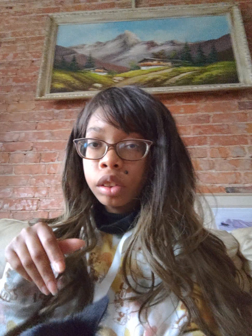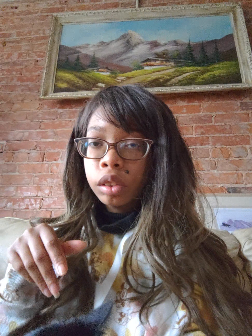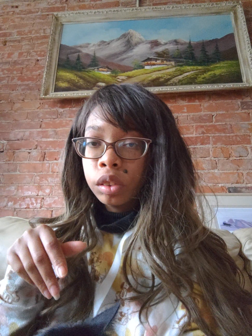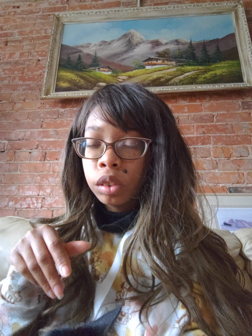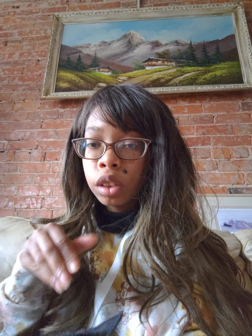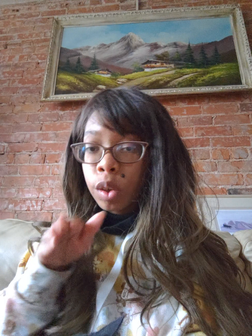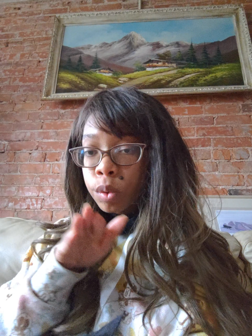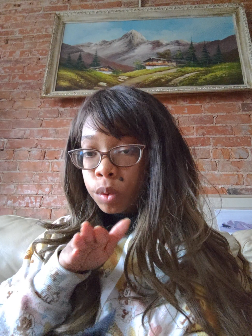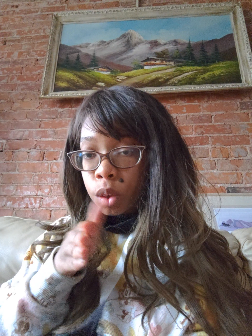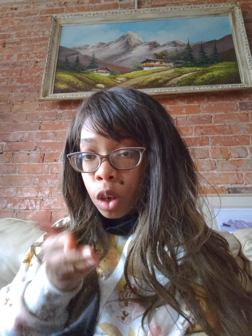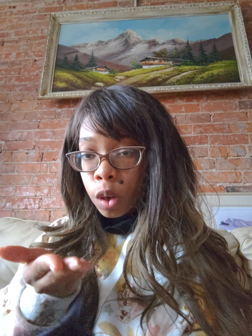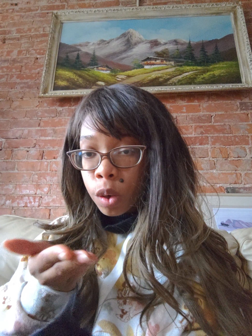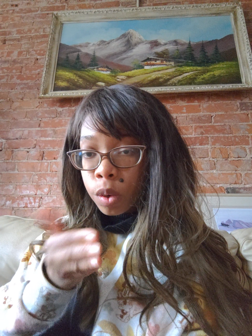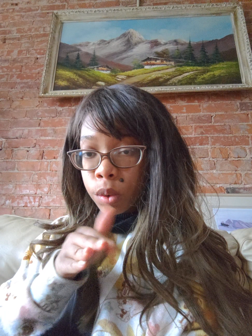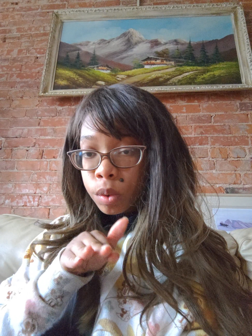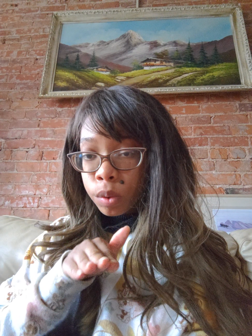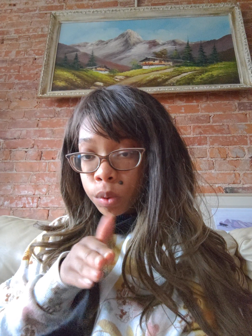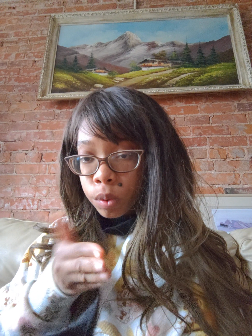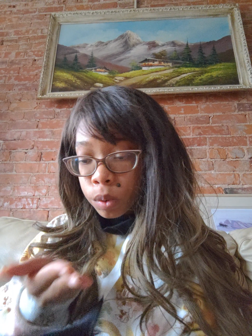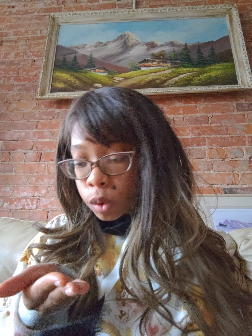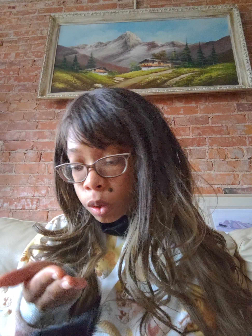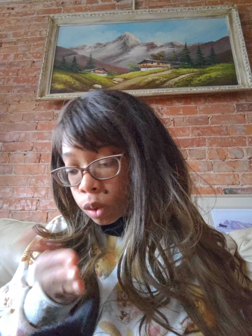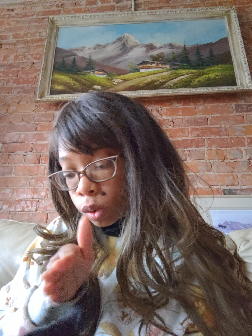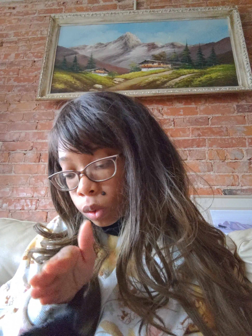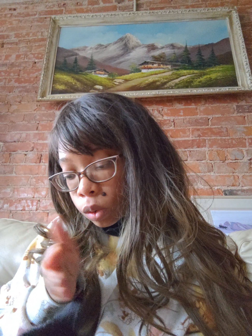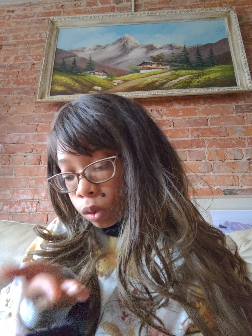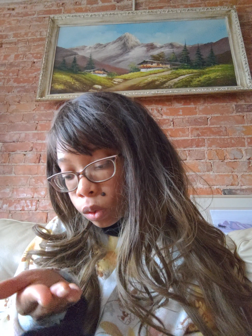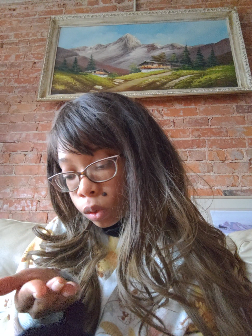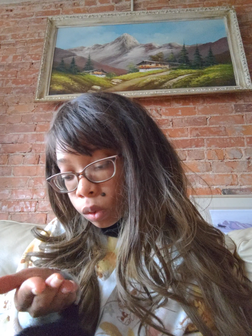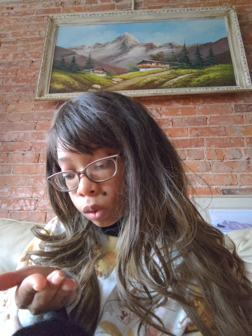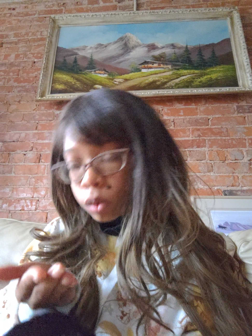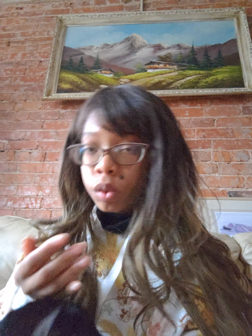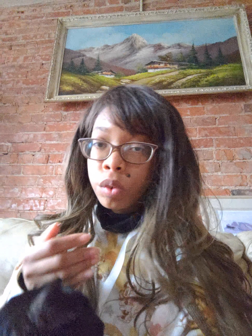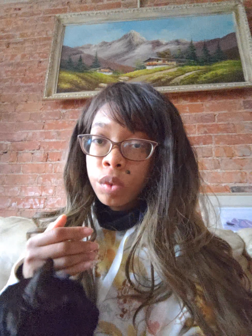book